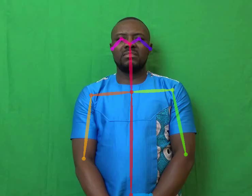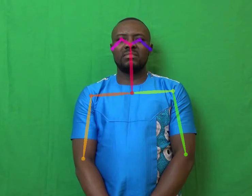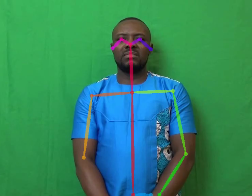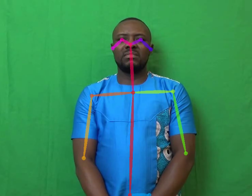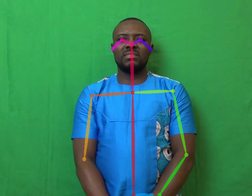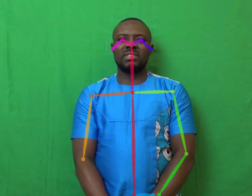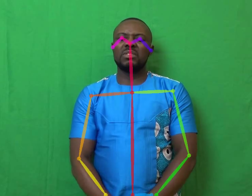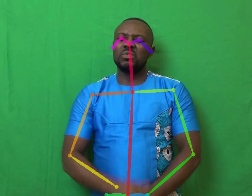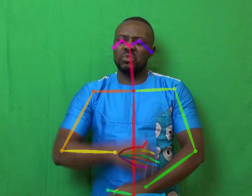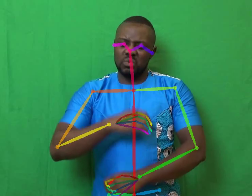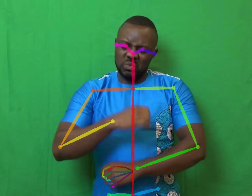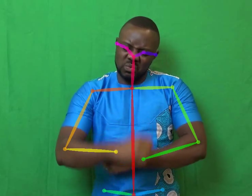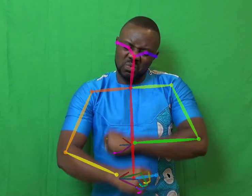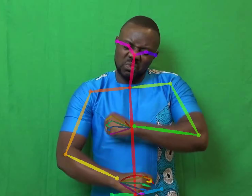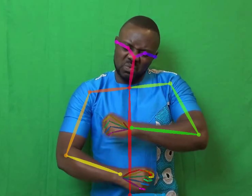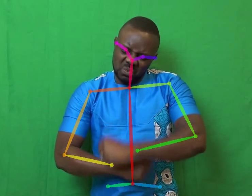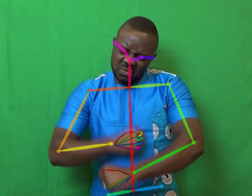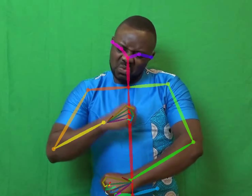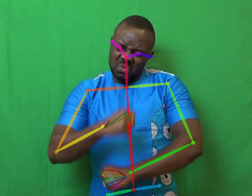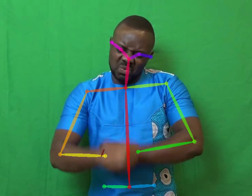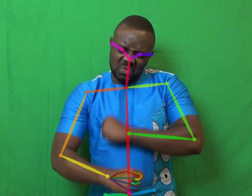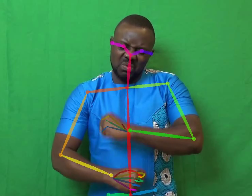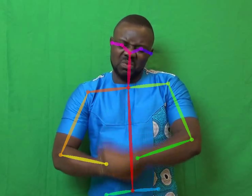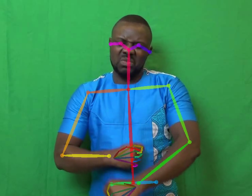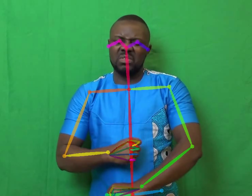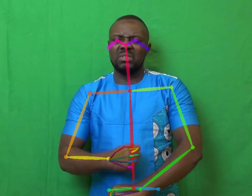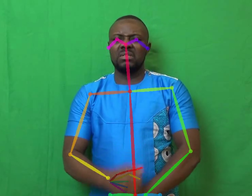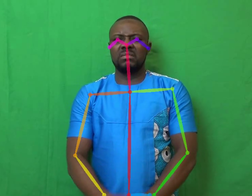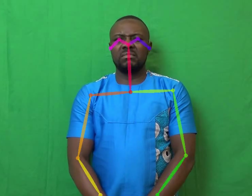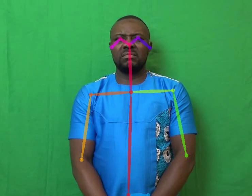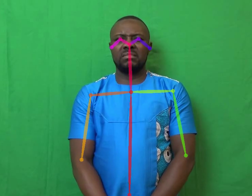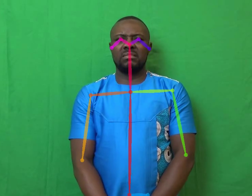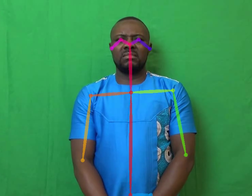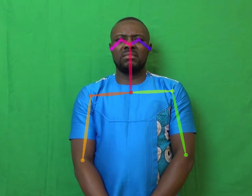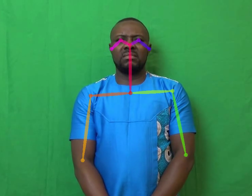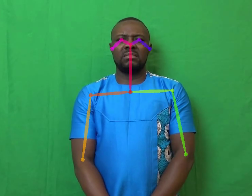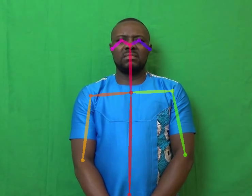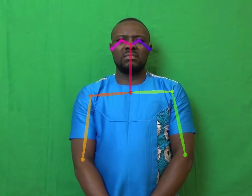suffer